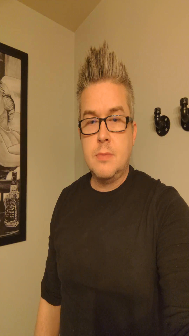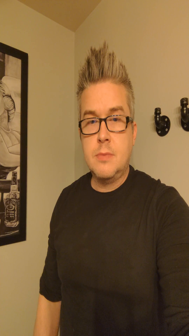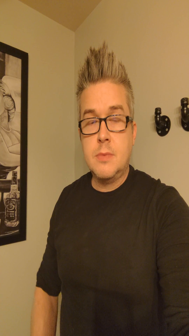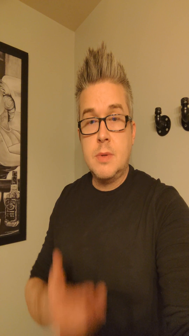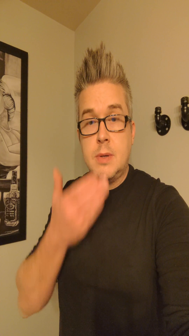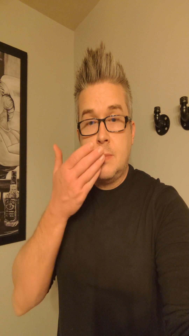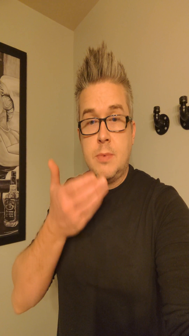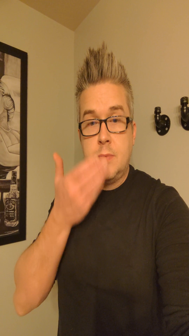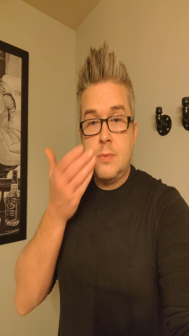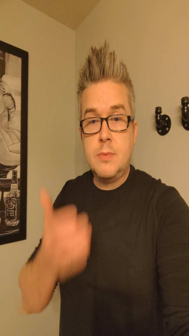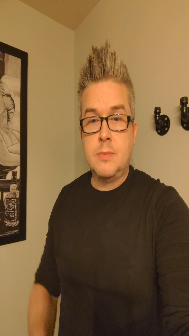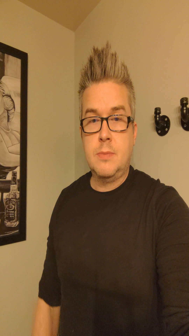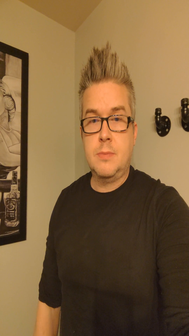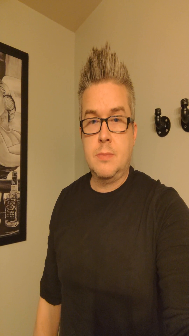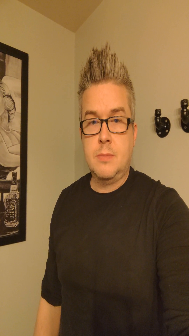cereal